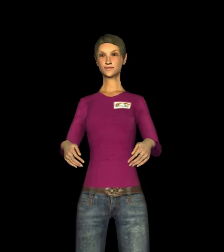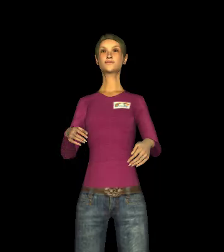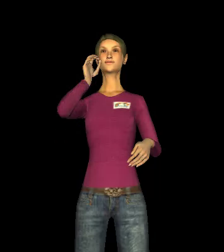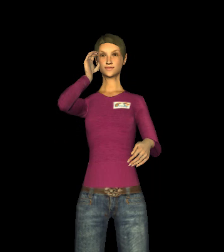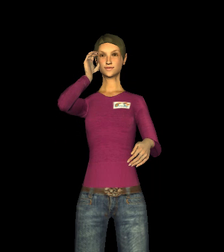يستمع